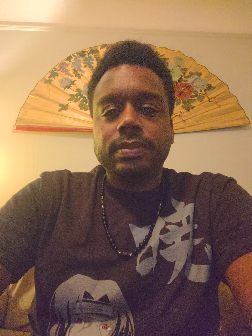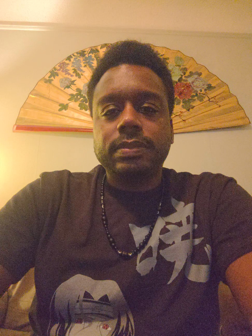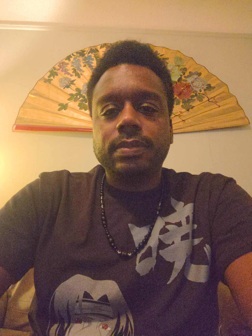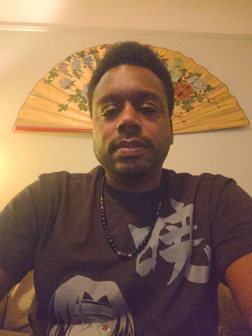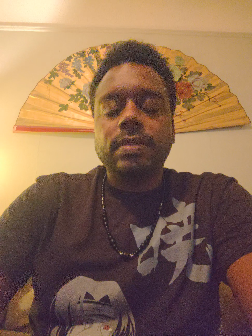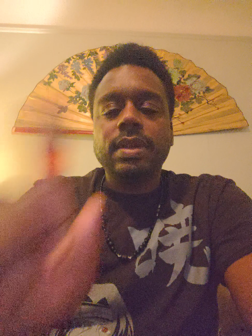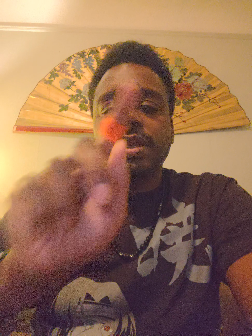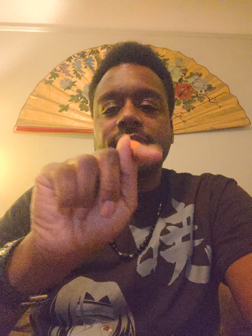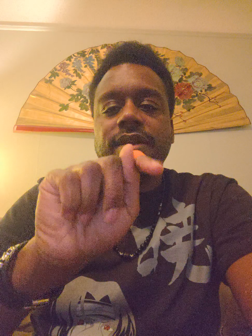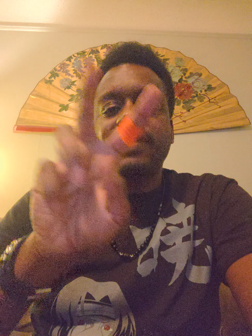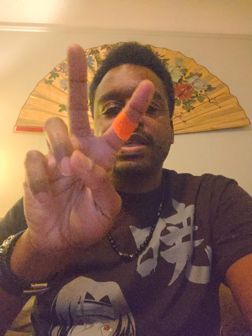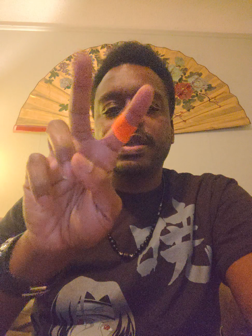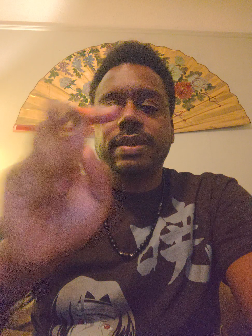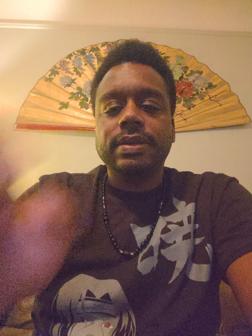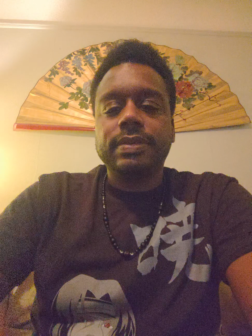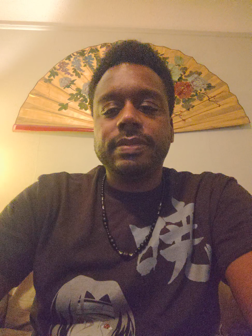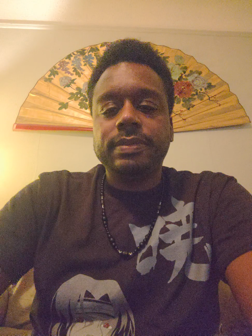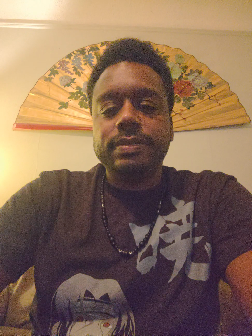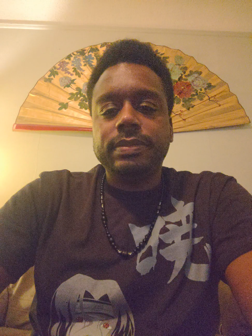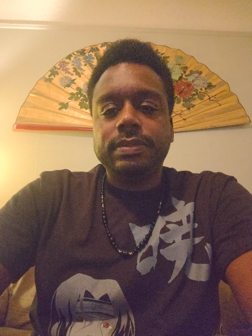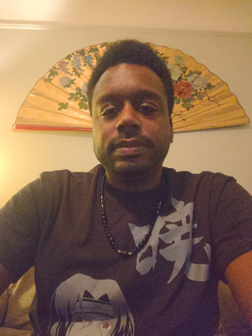TV